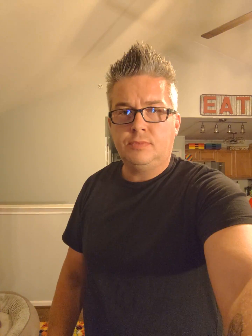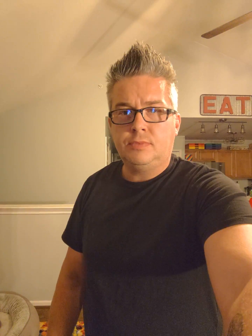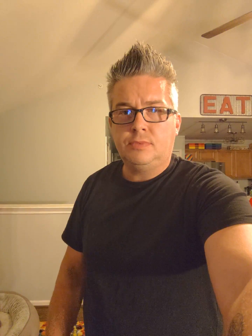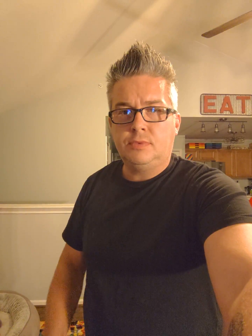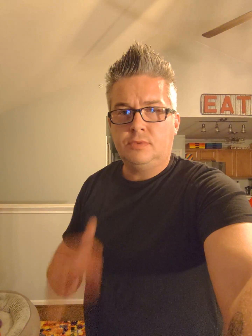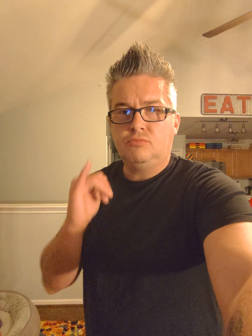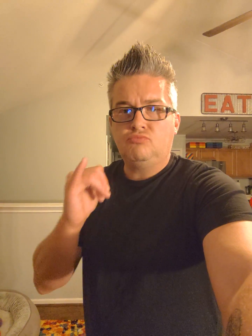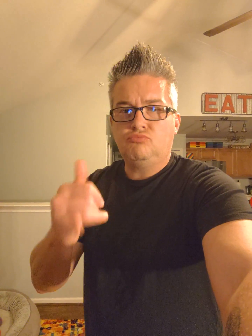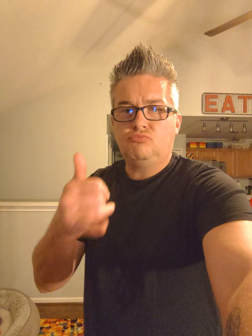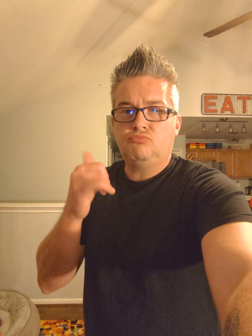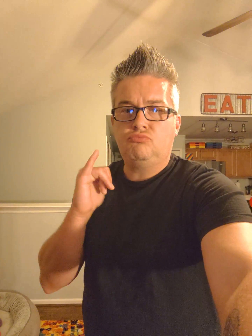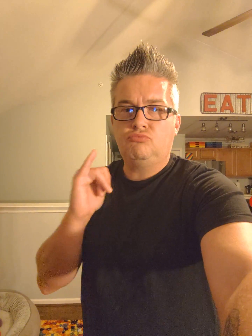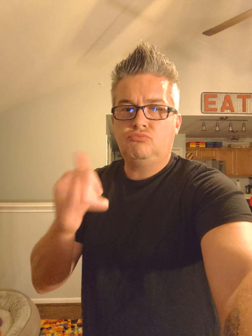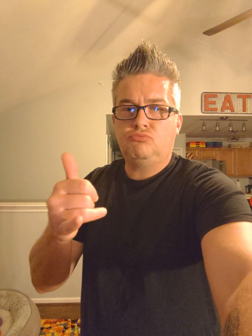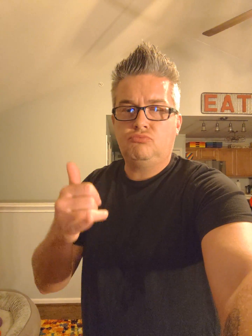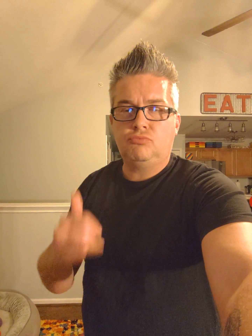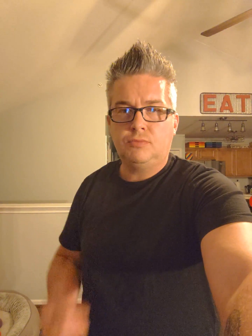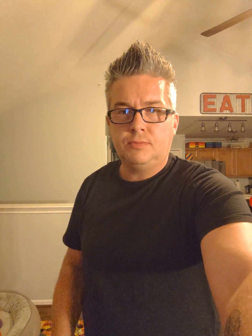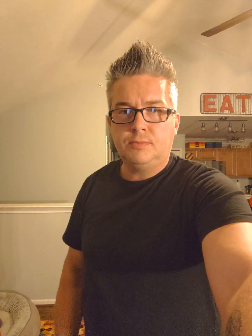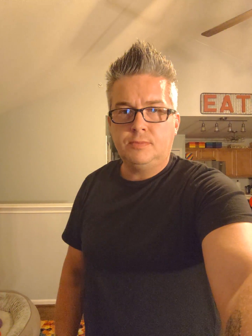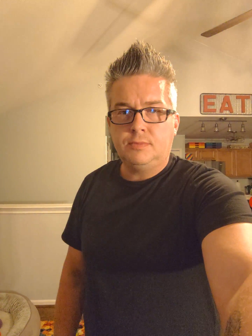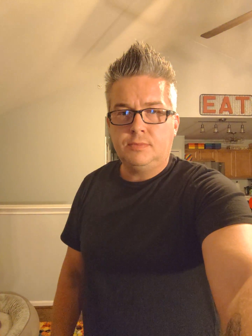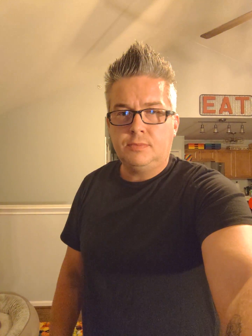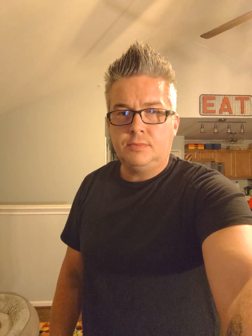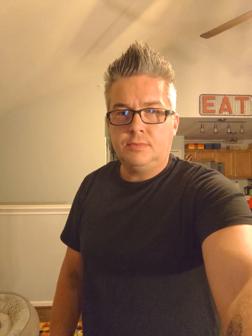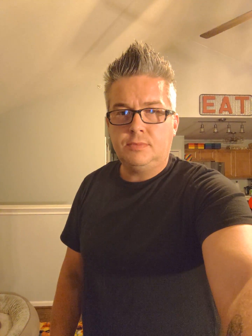rocking chair